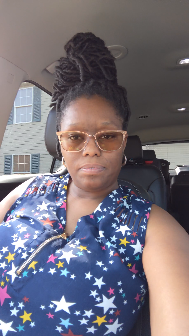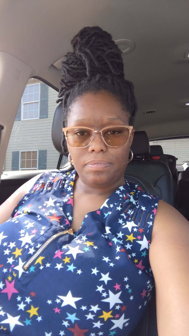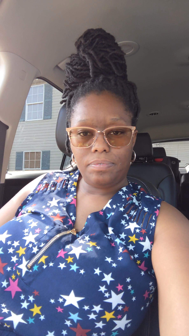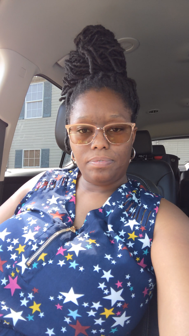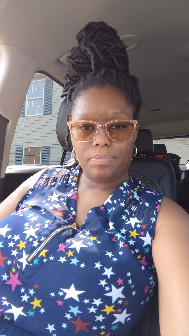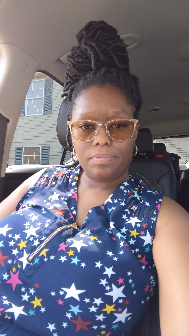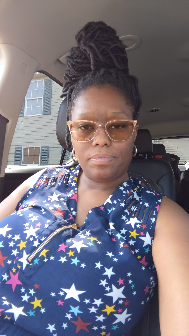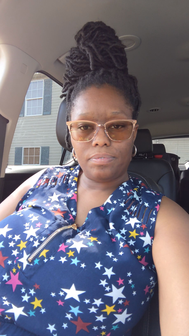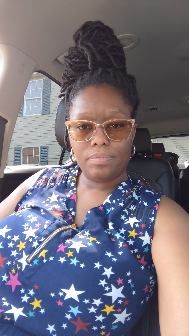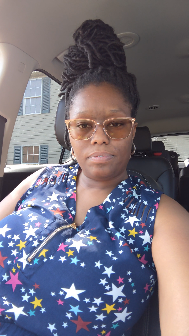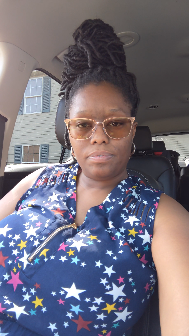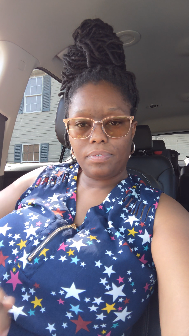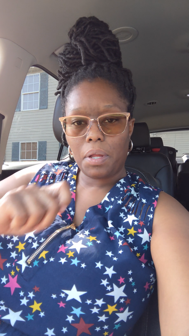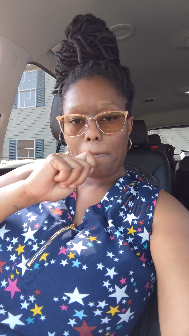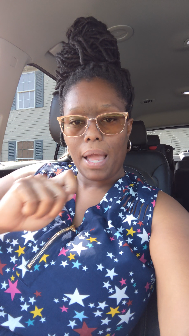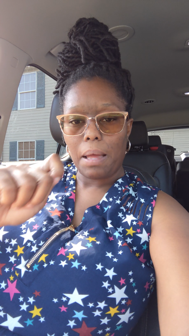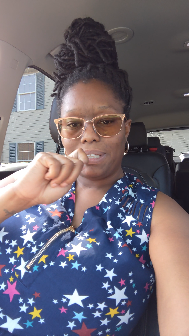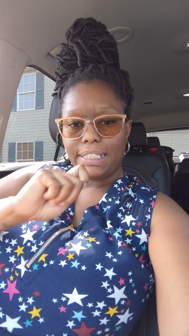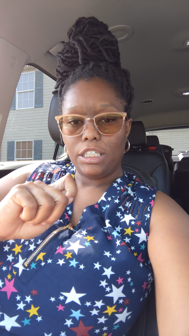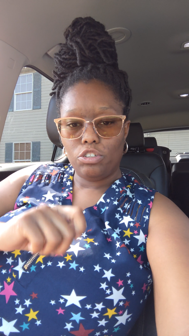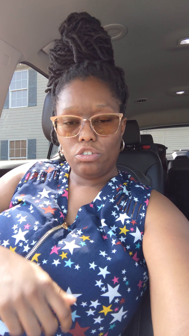popsicle